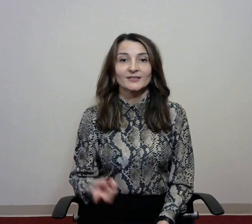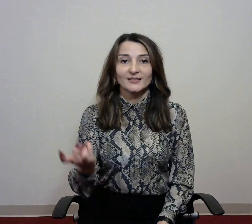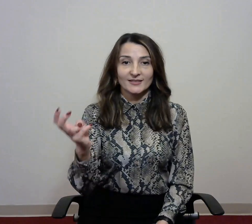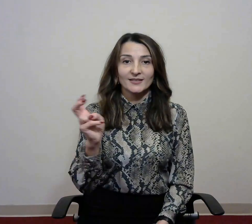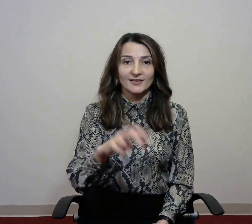gəlmək